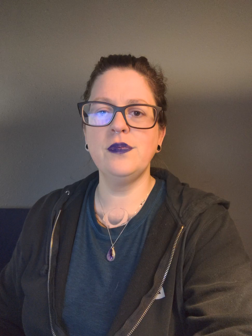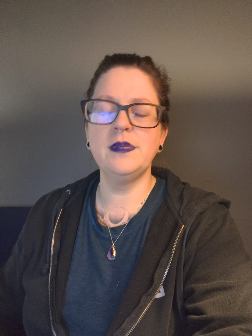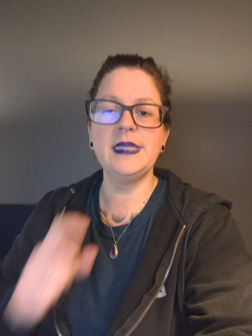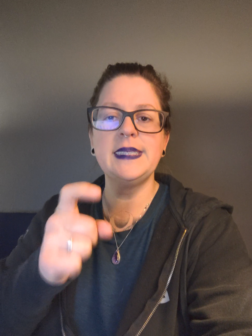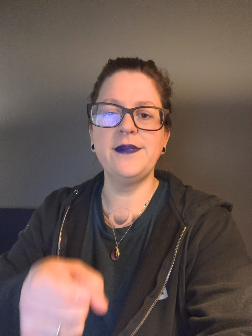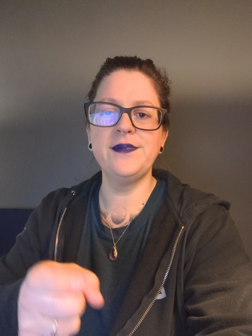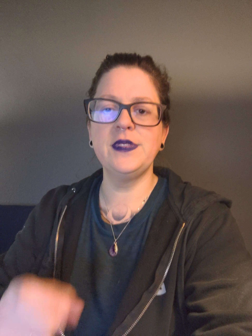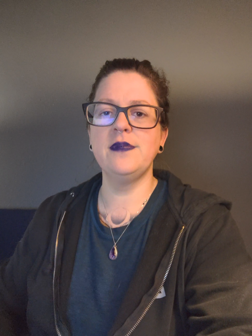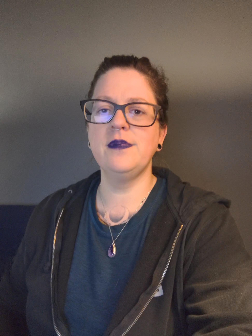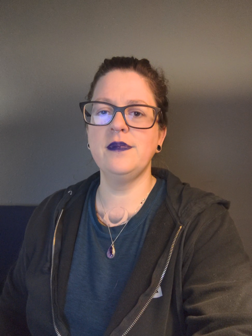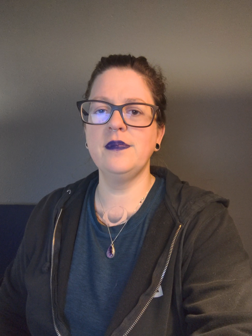gift